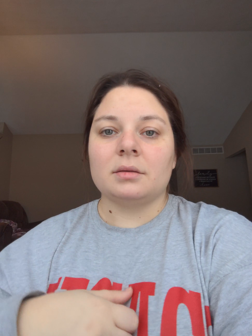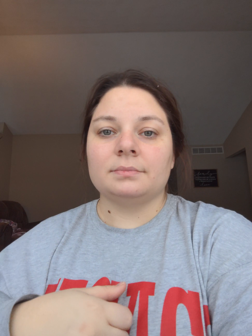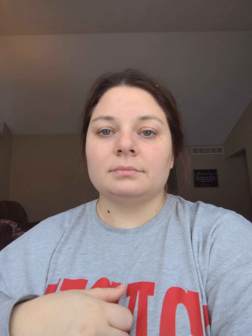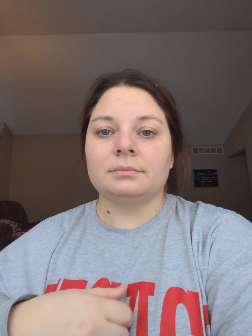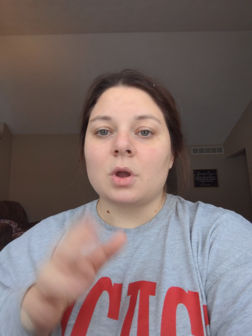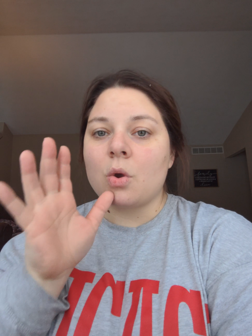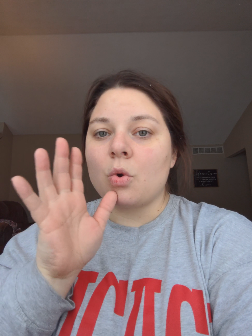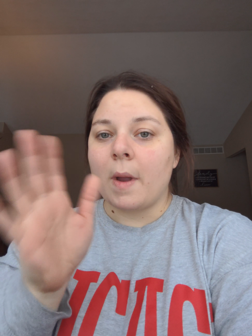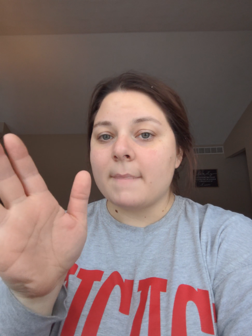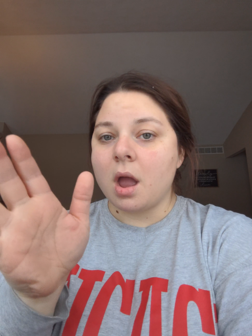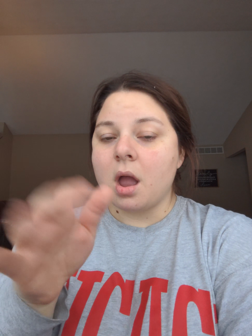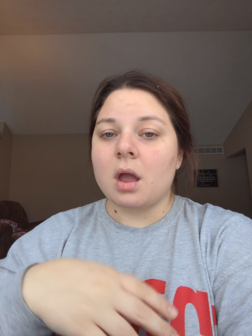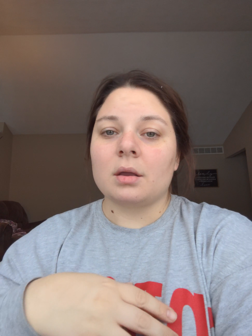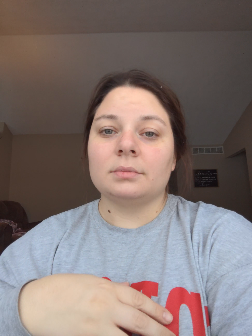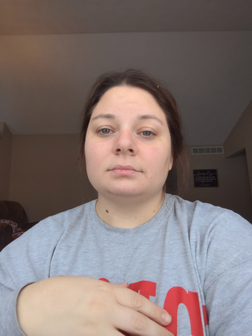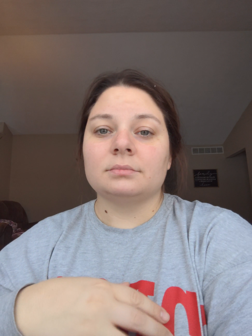grandma